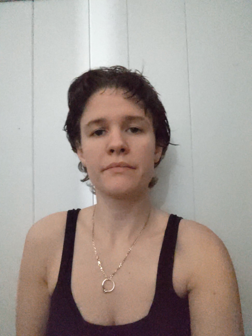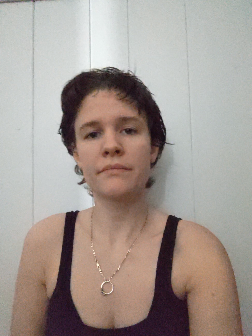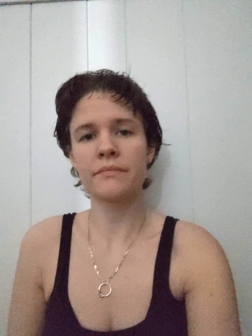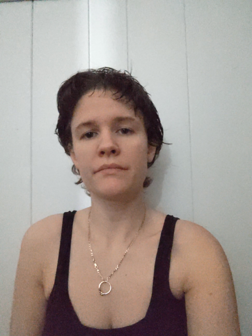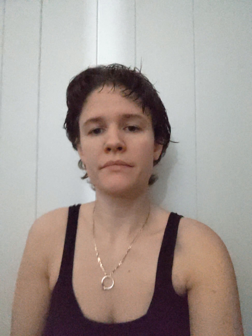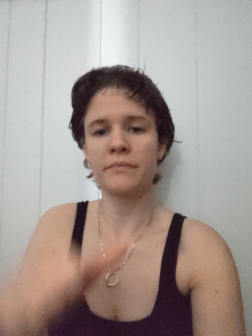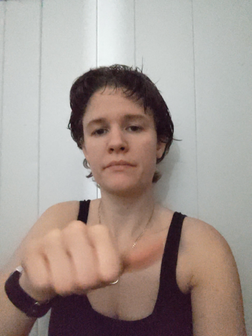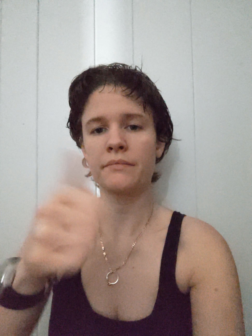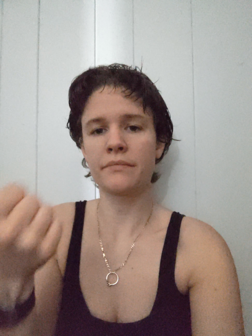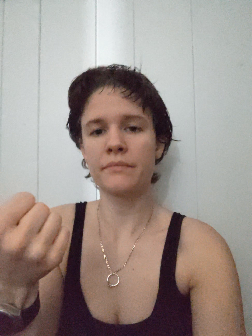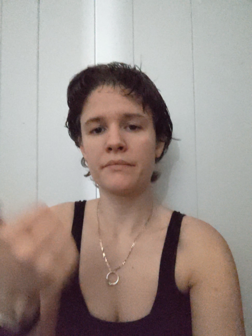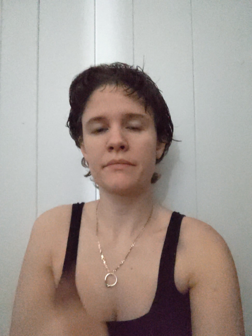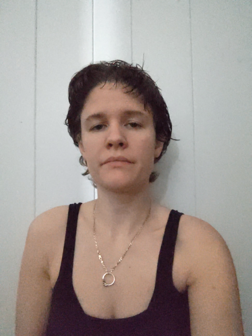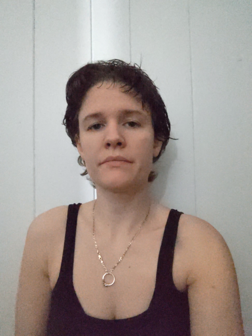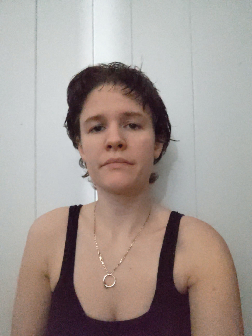another